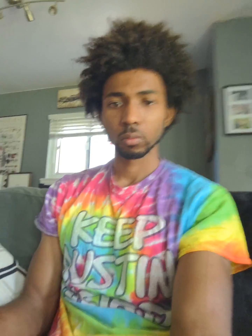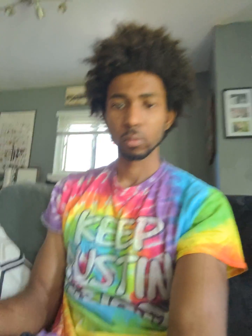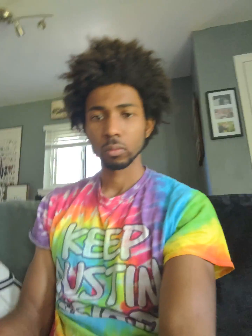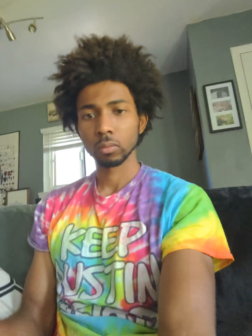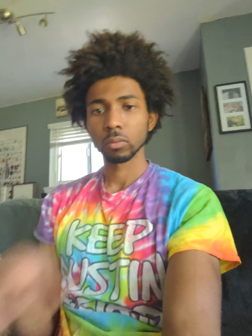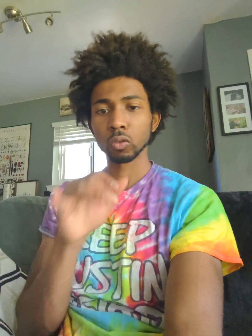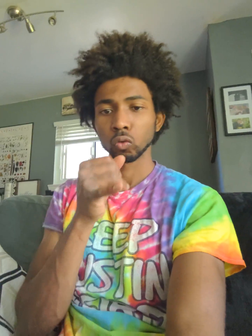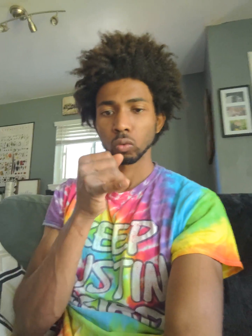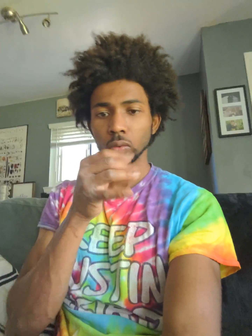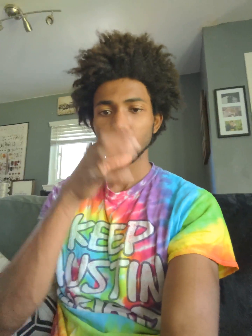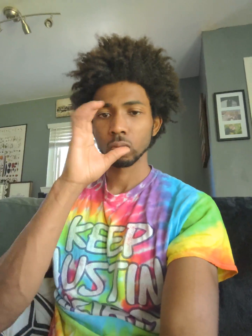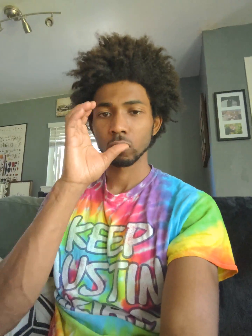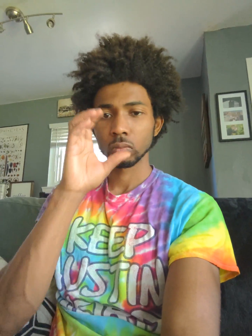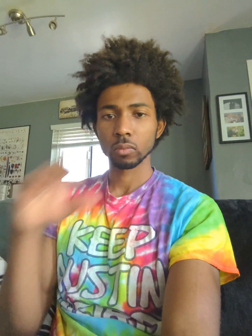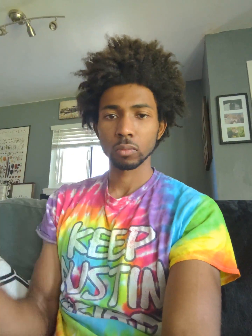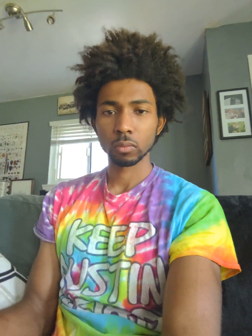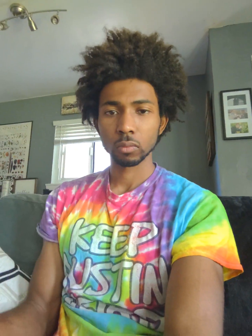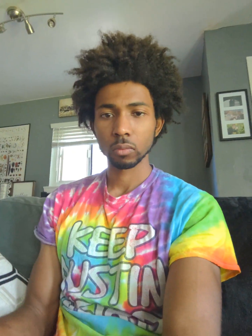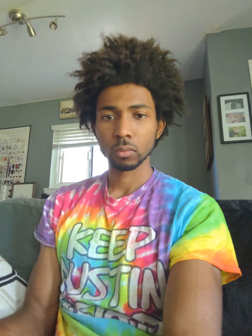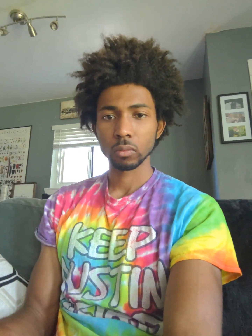juice